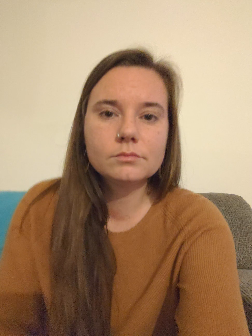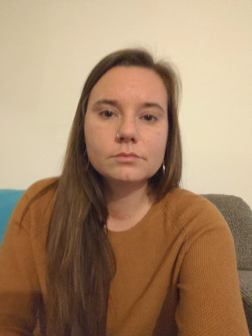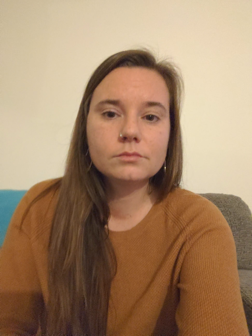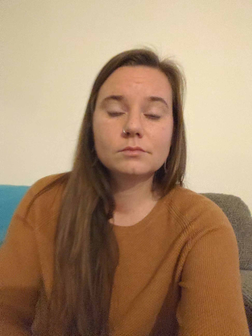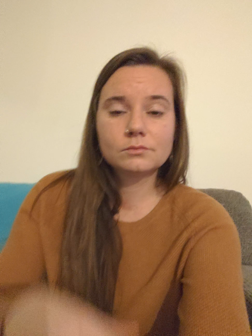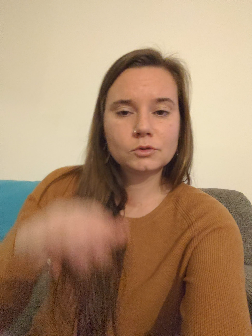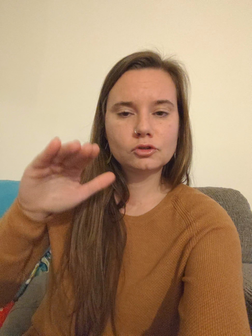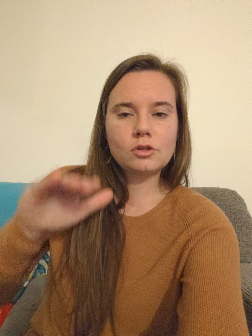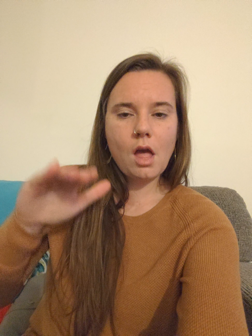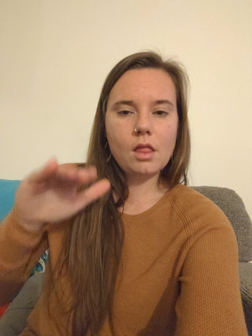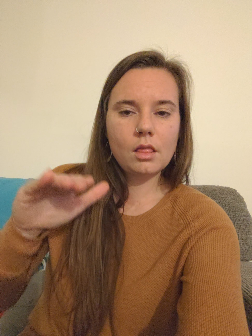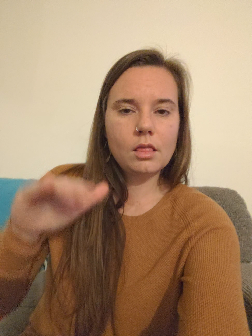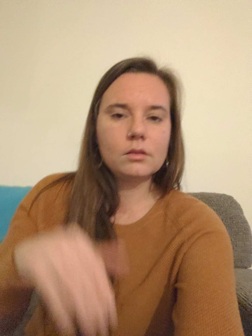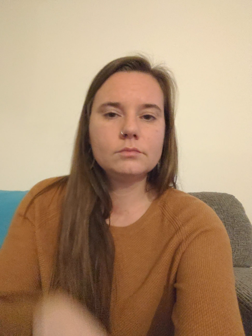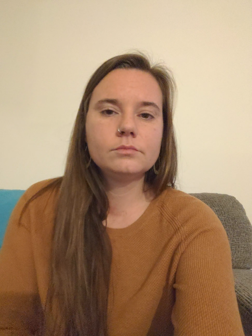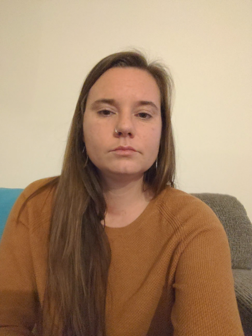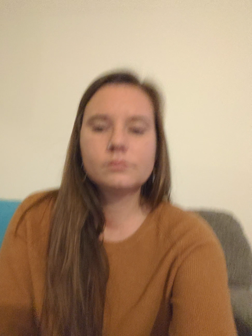child